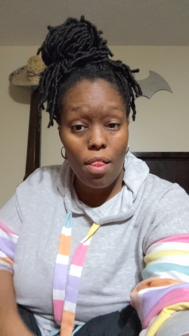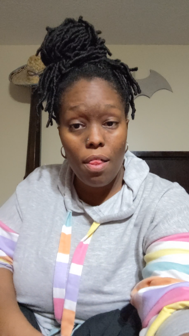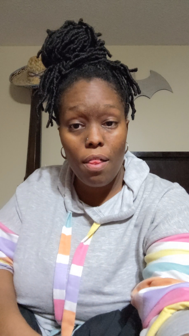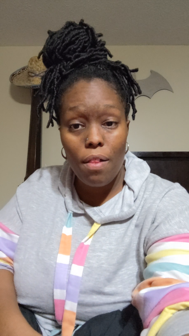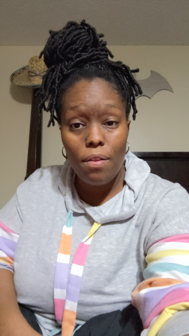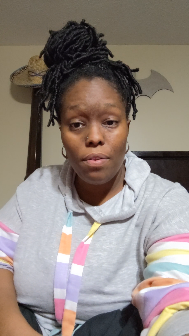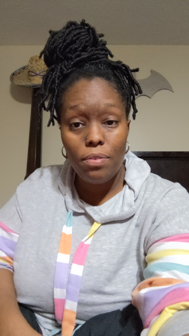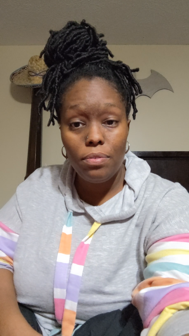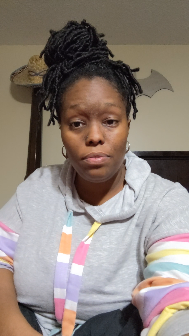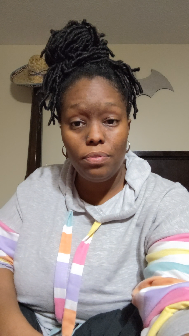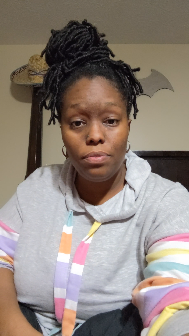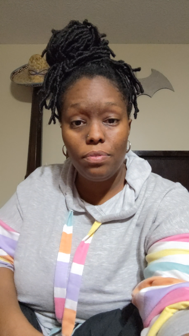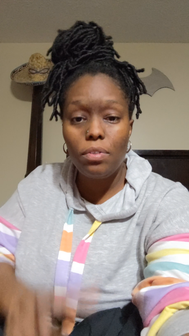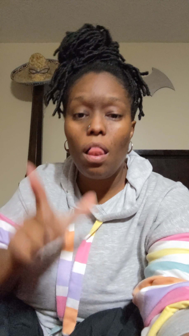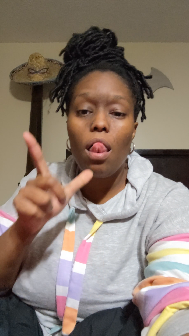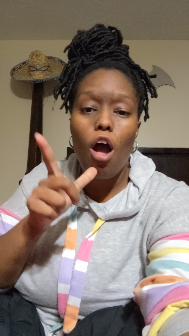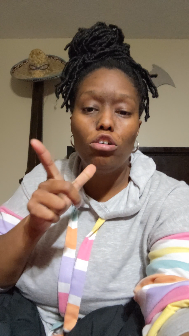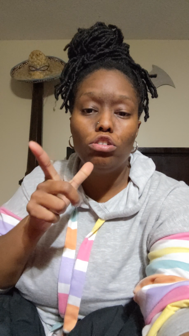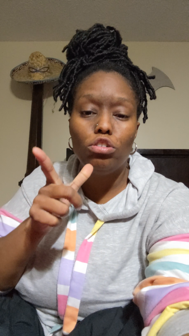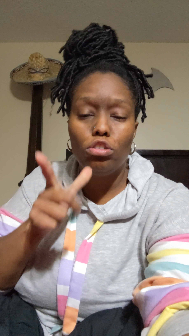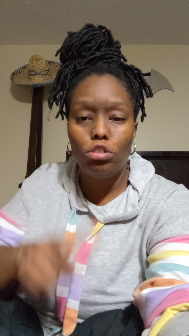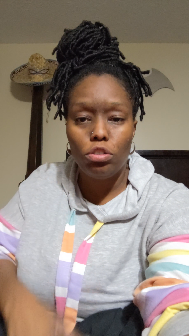lunch